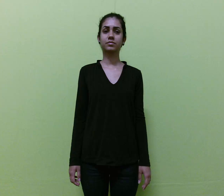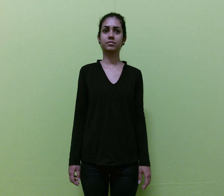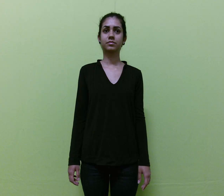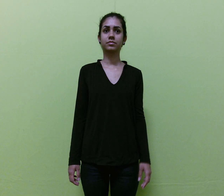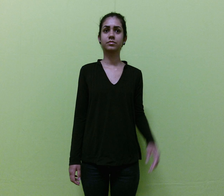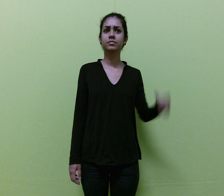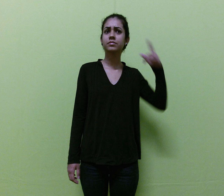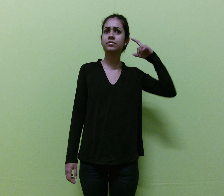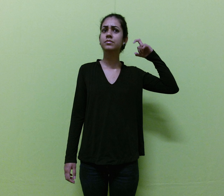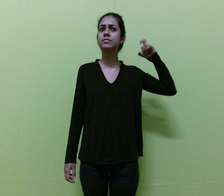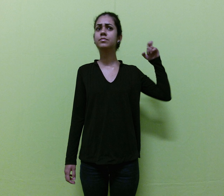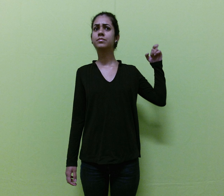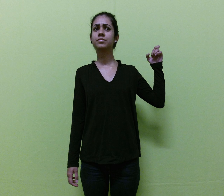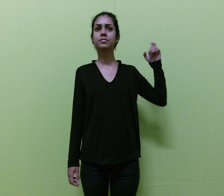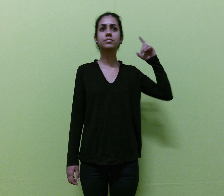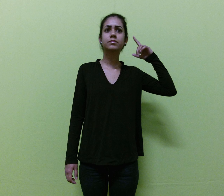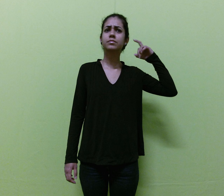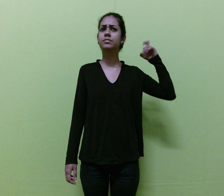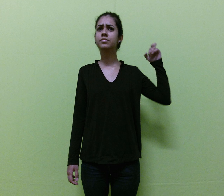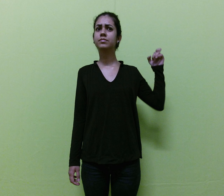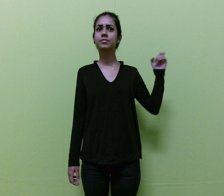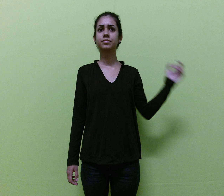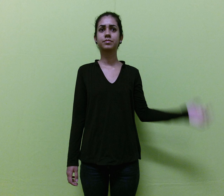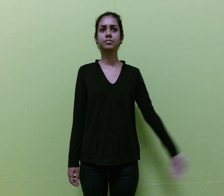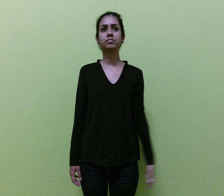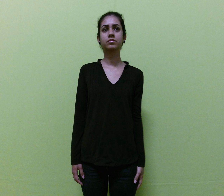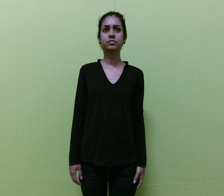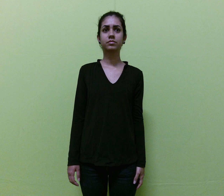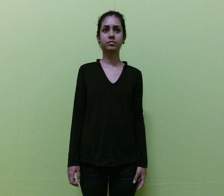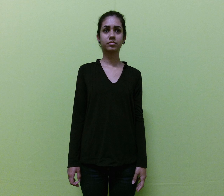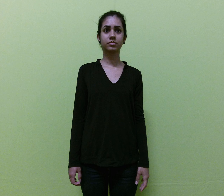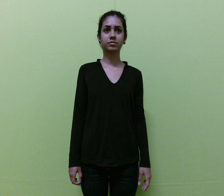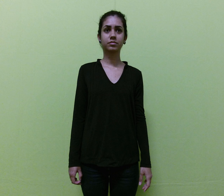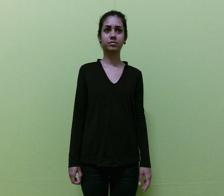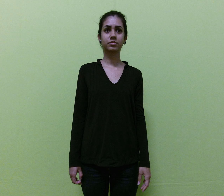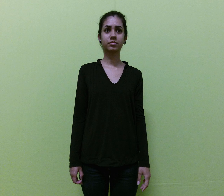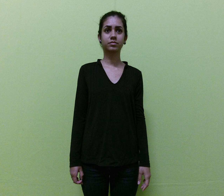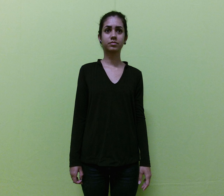barulho